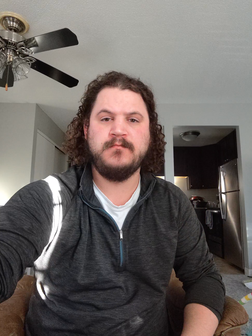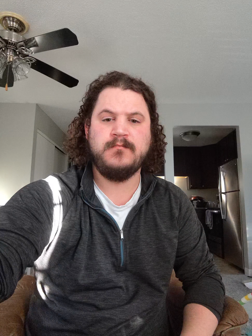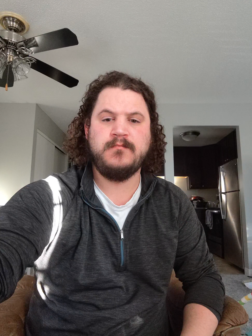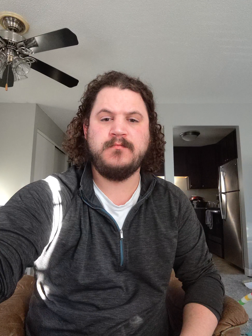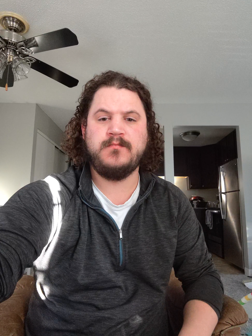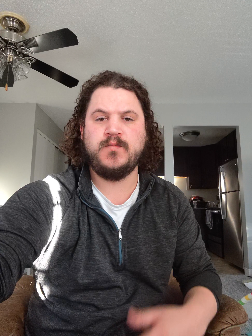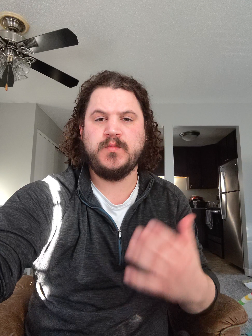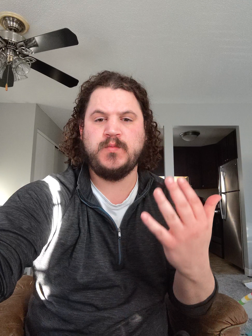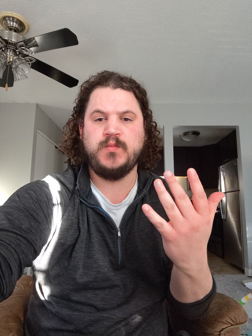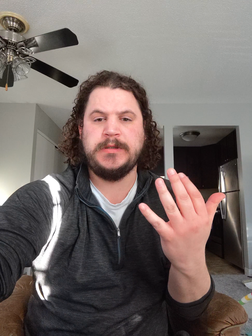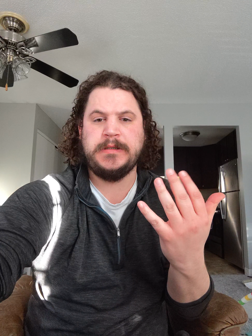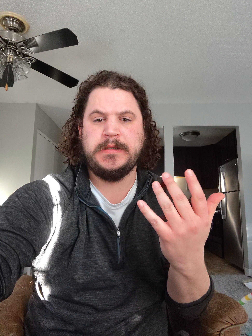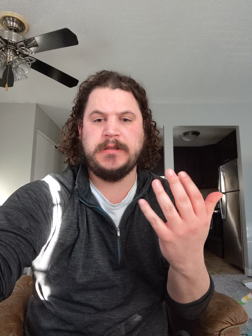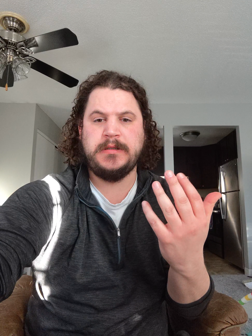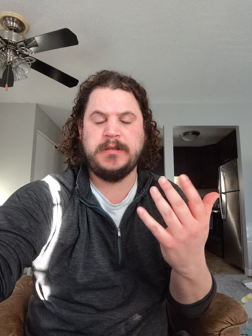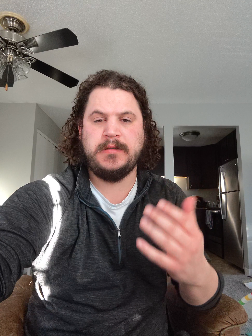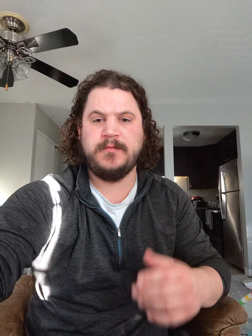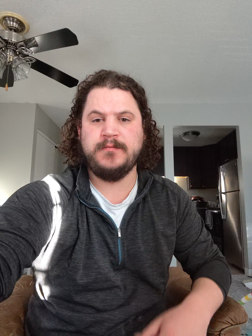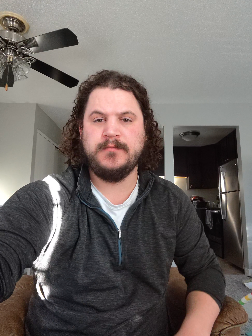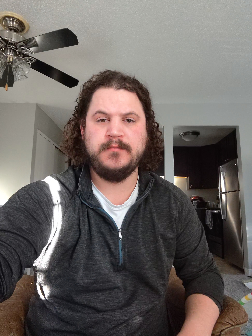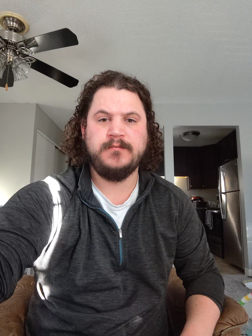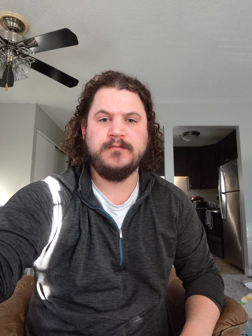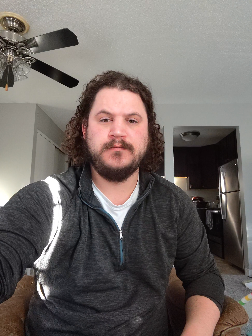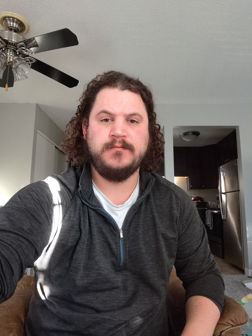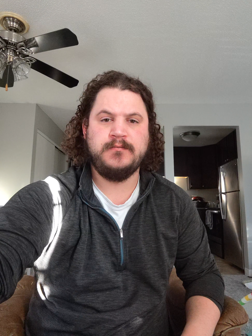wait